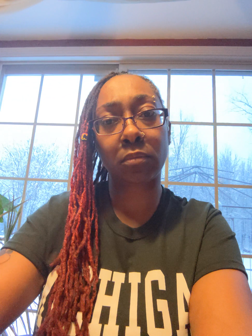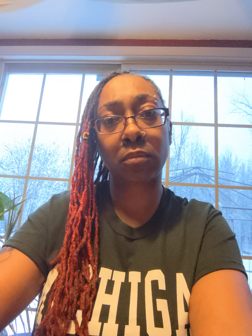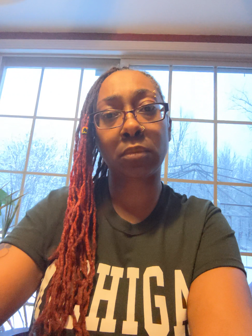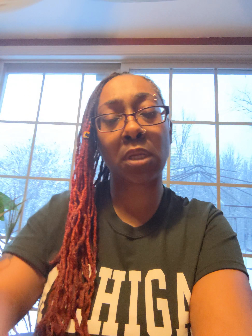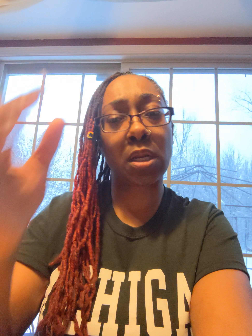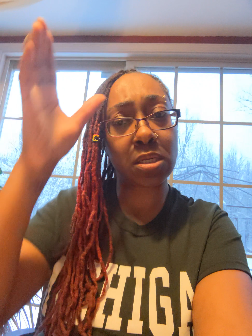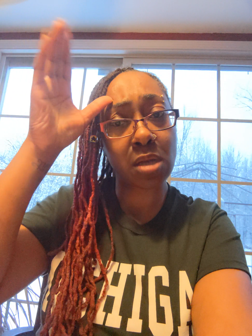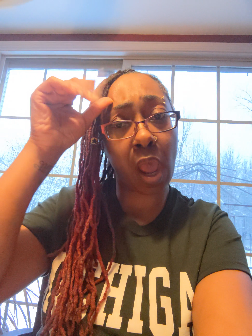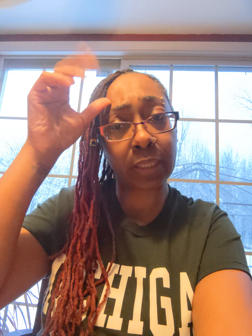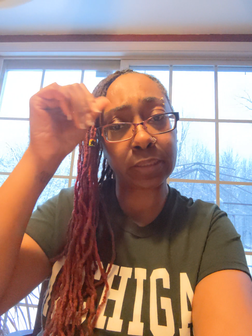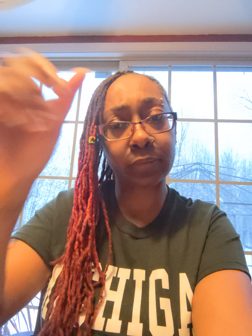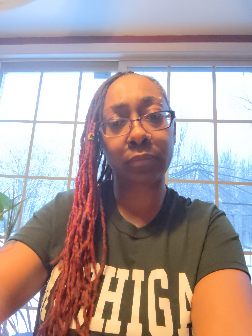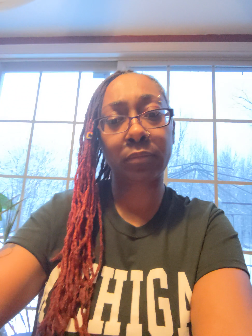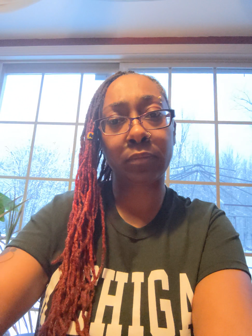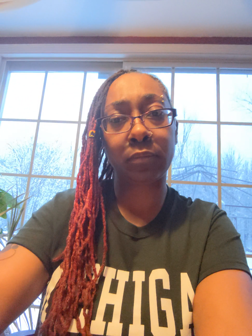donkey